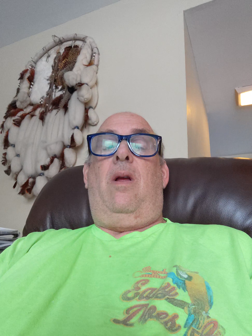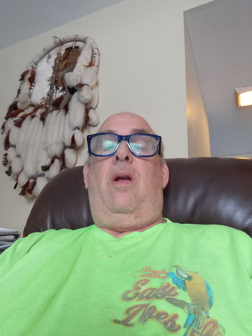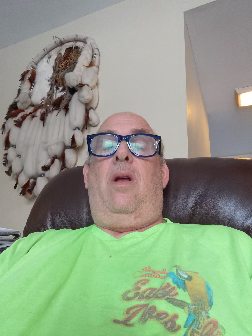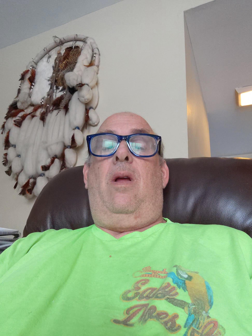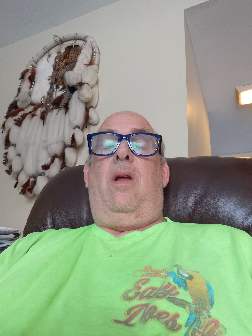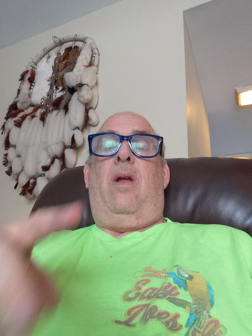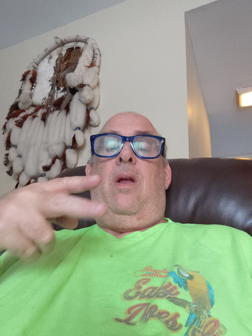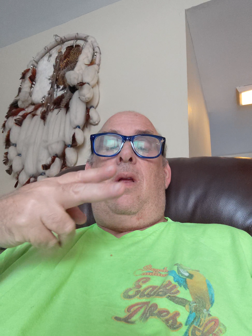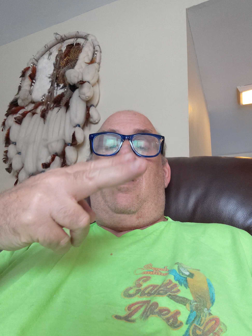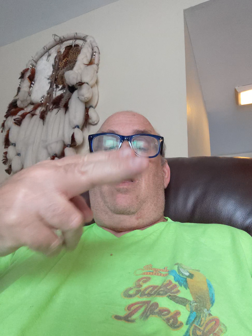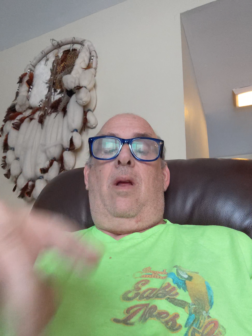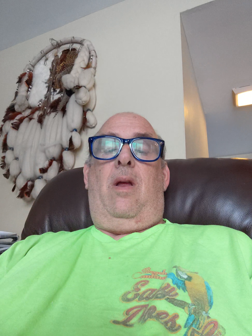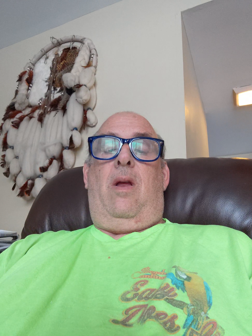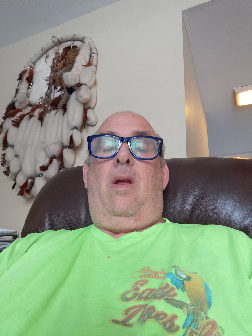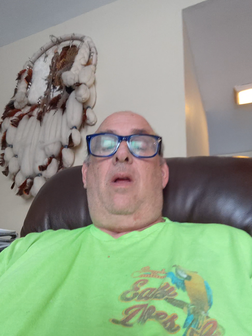scissors